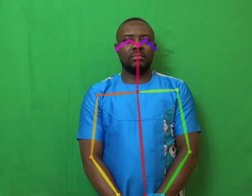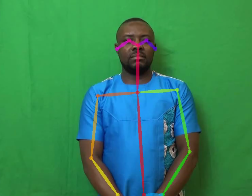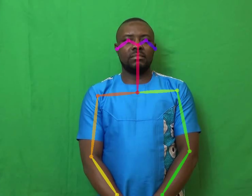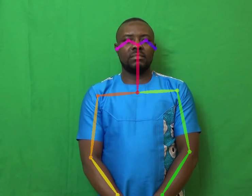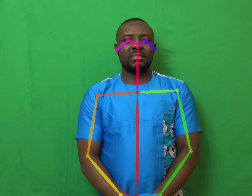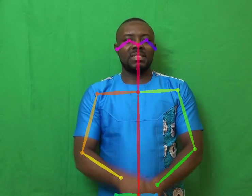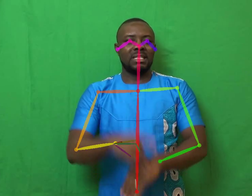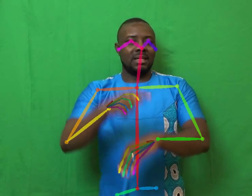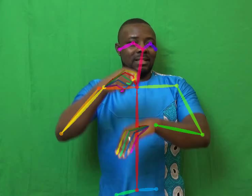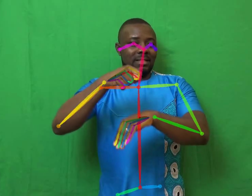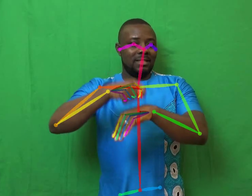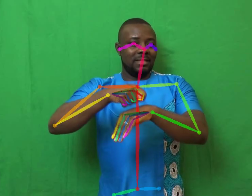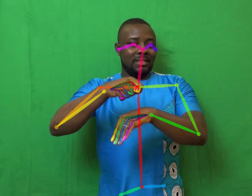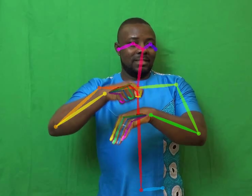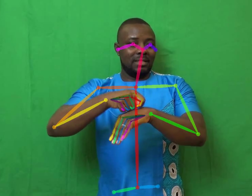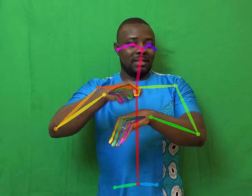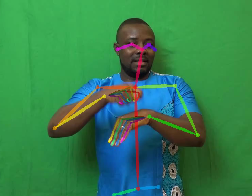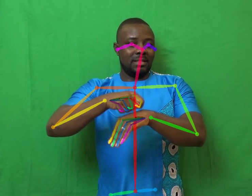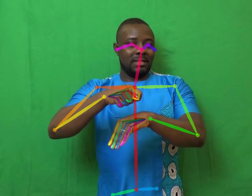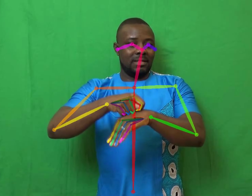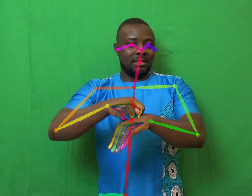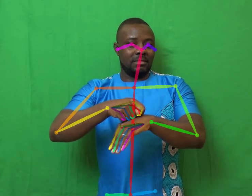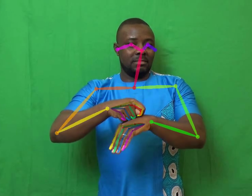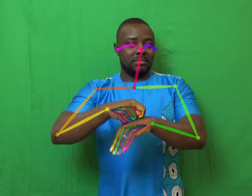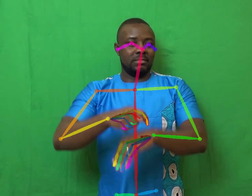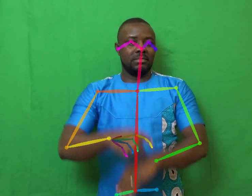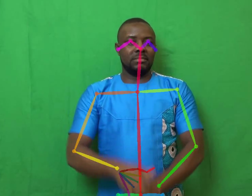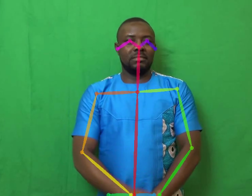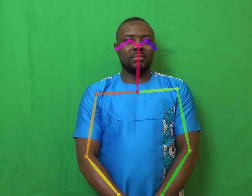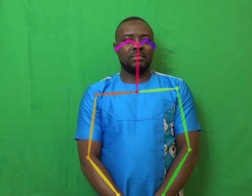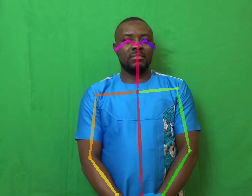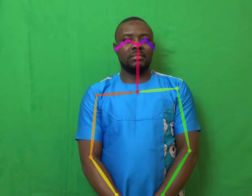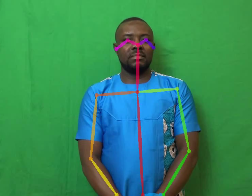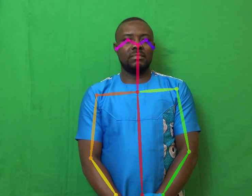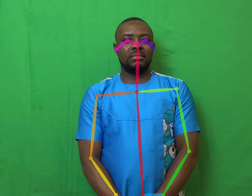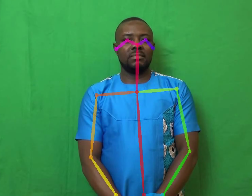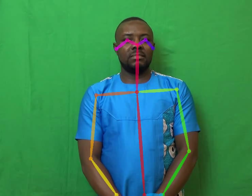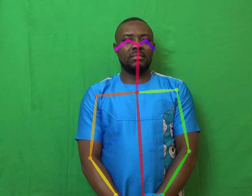temple